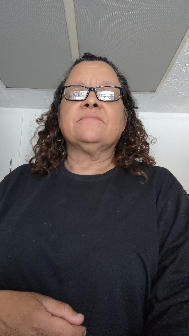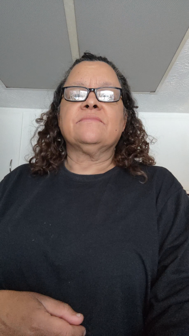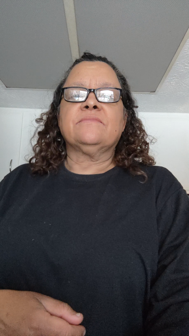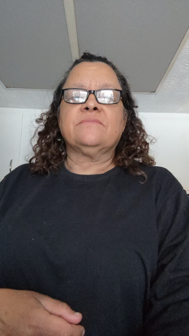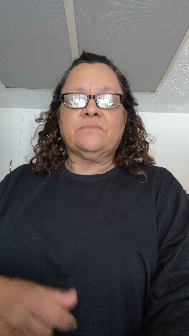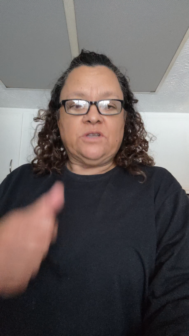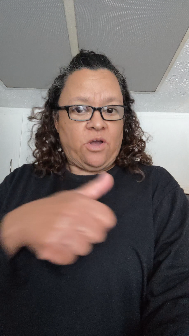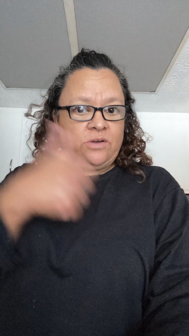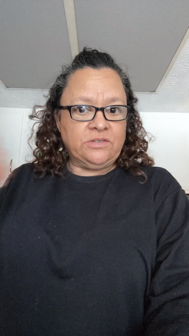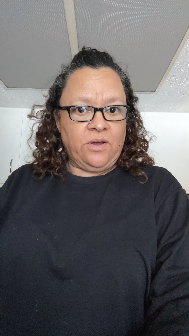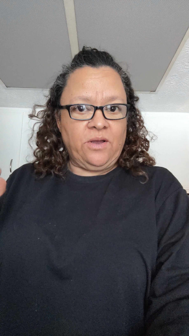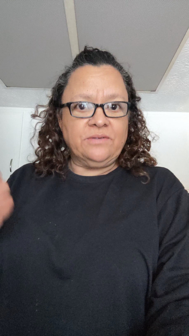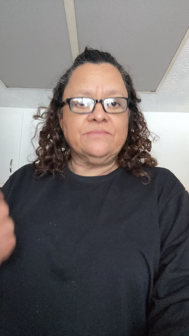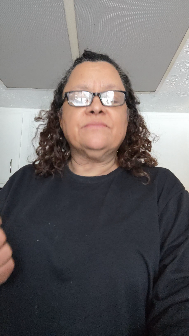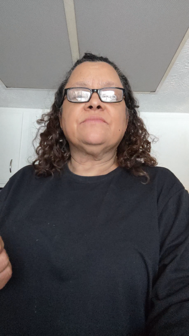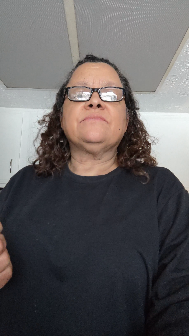other